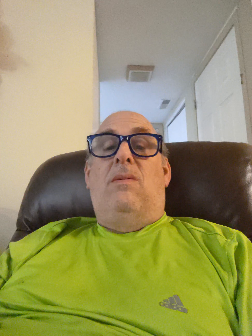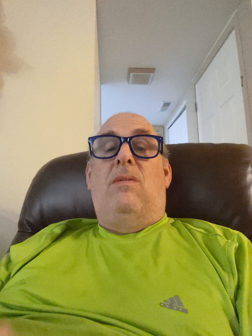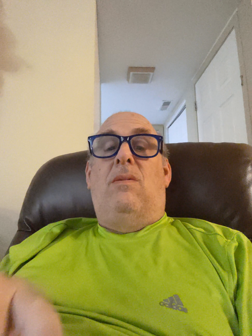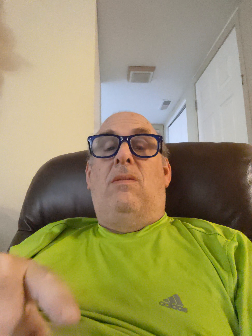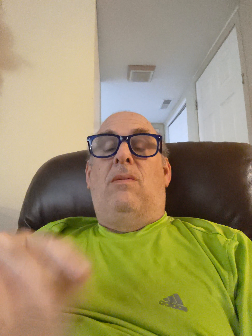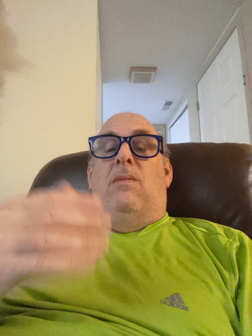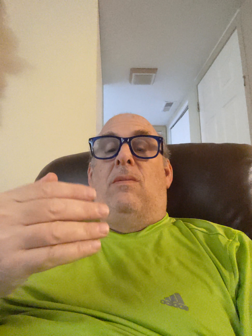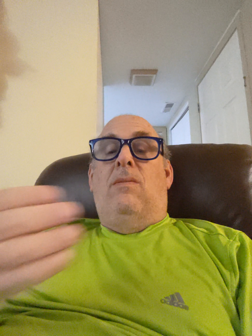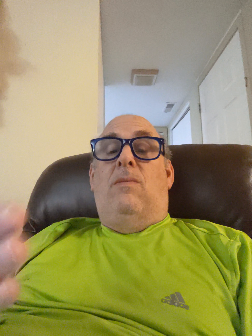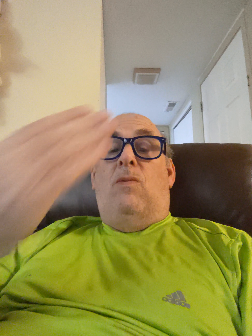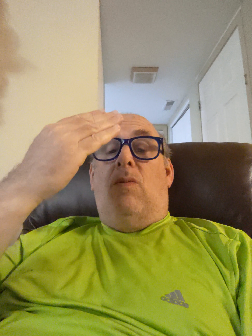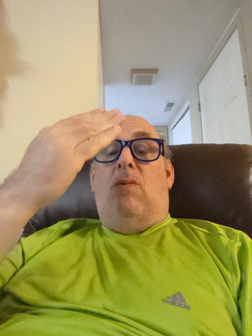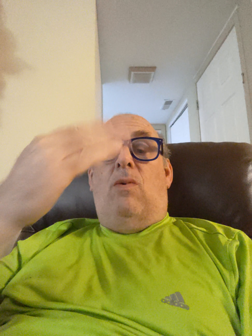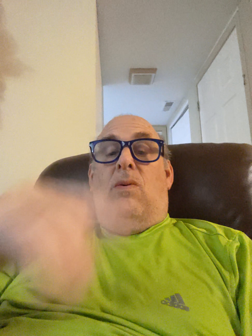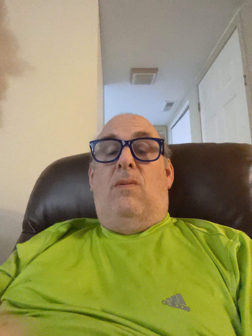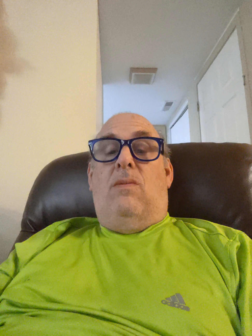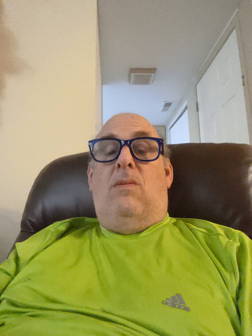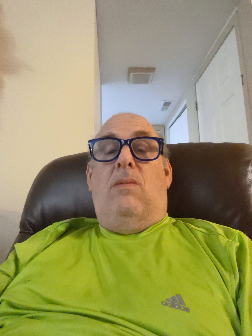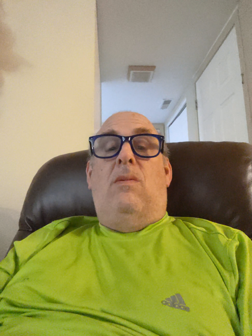morning